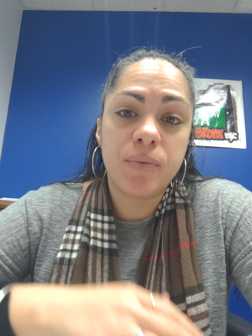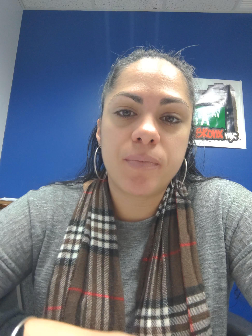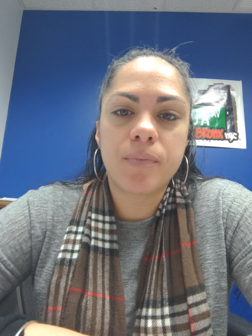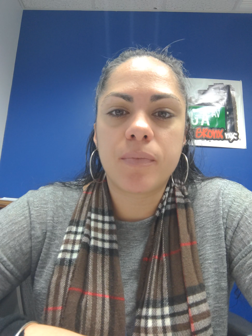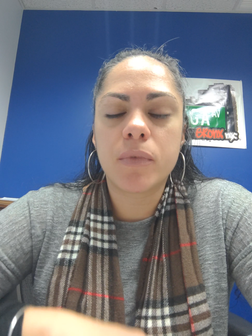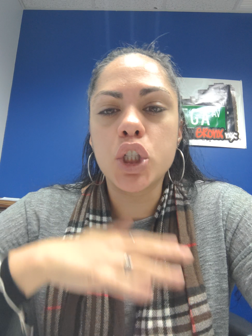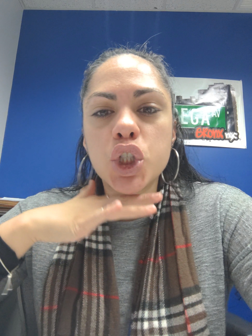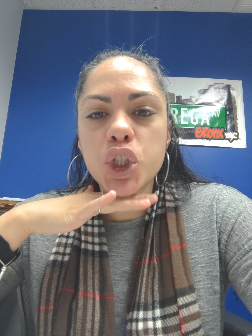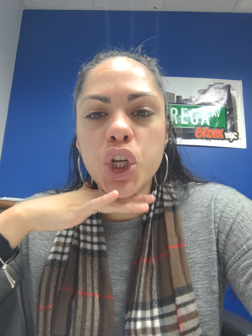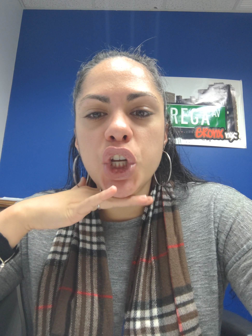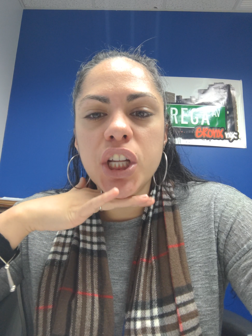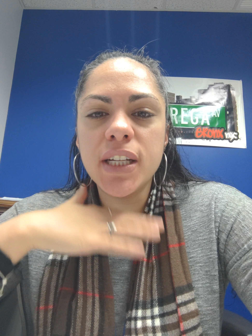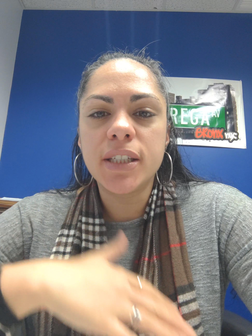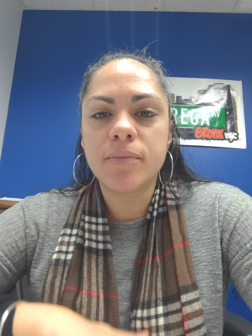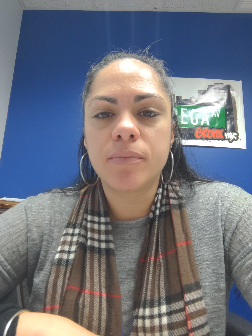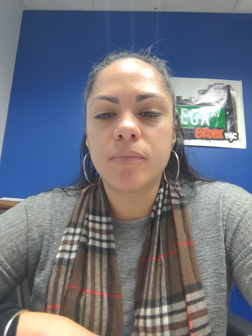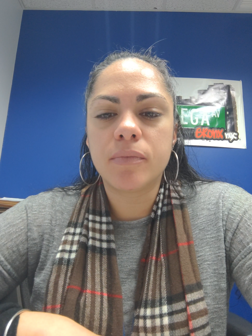dirty